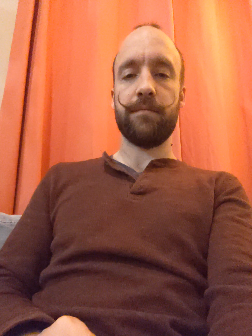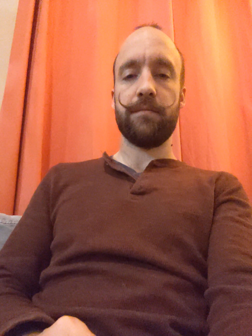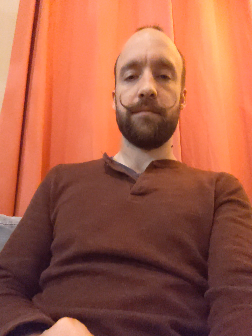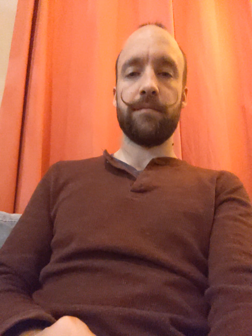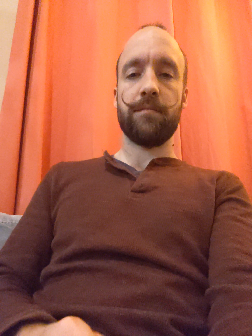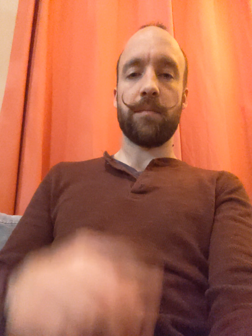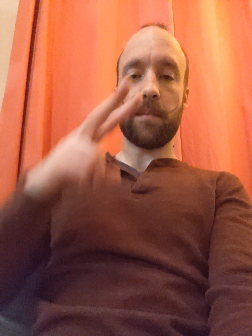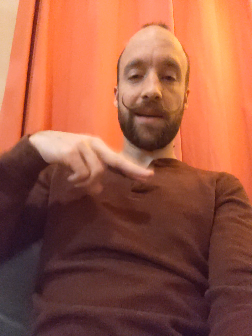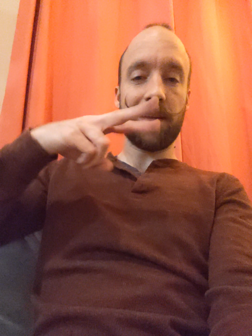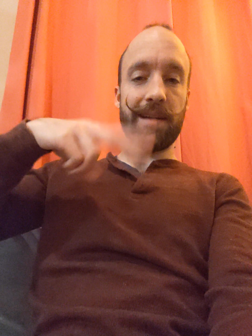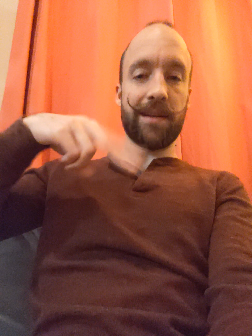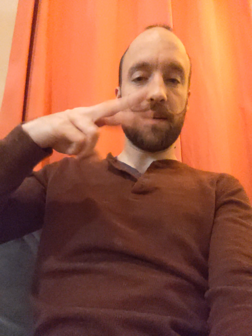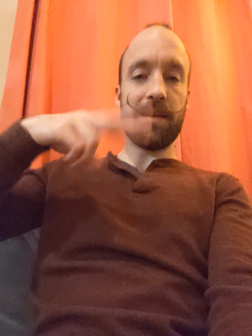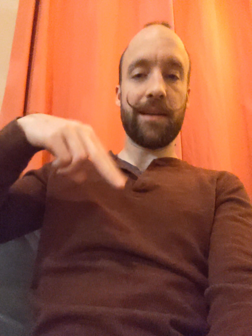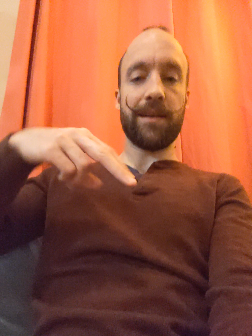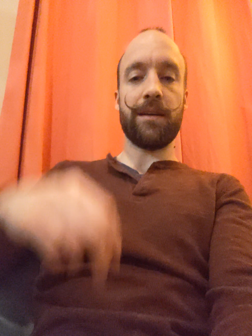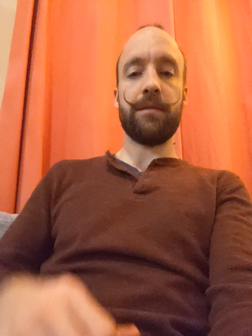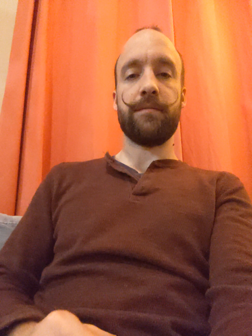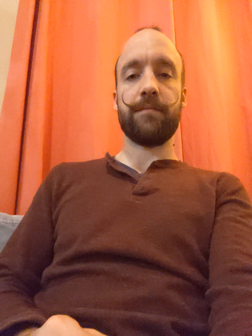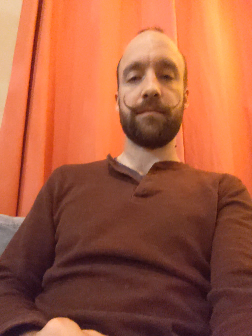read